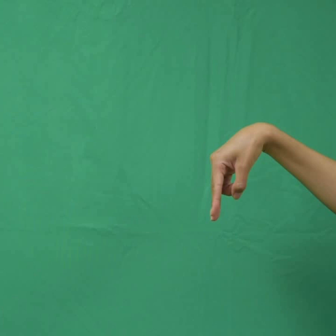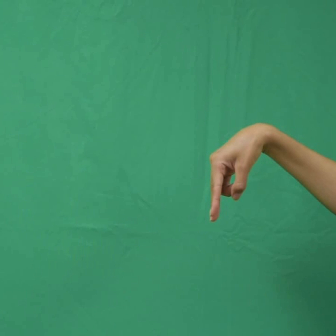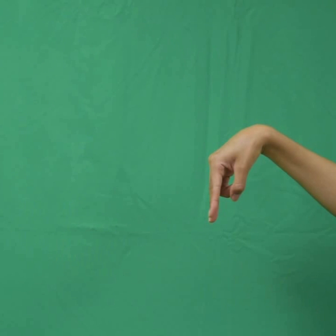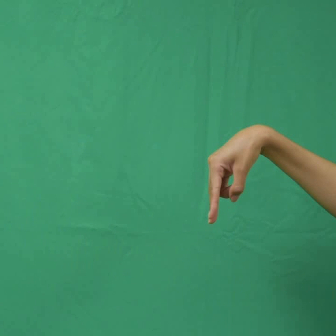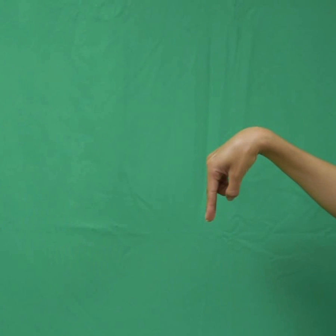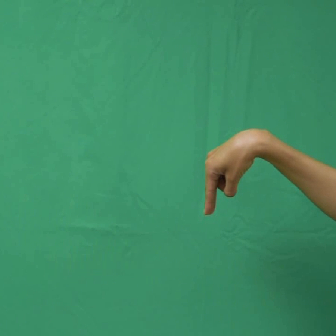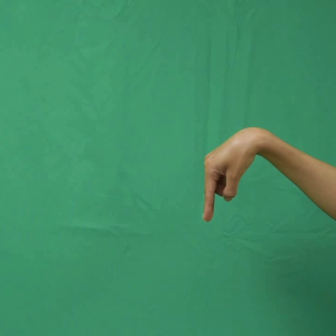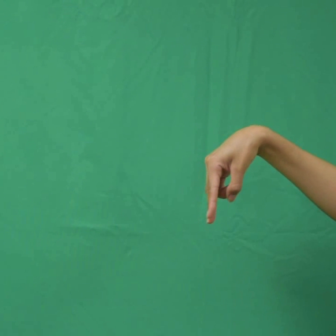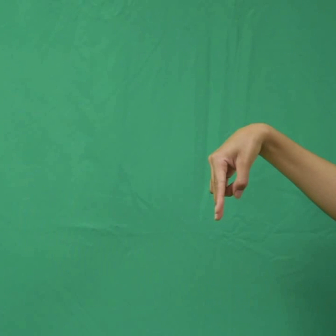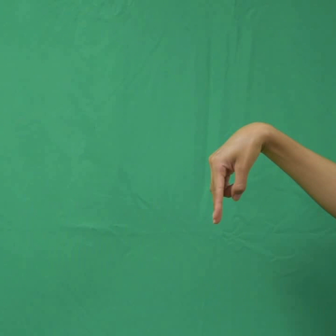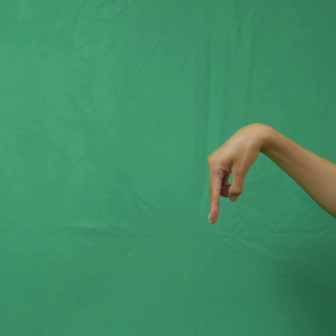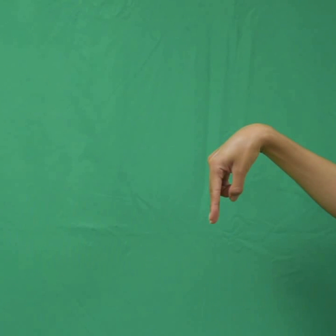Ñ